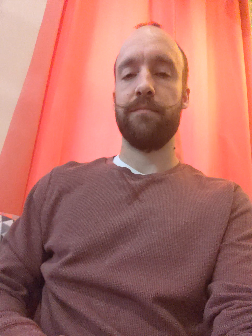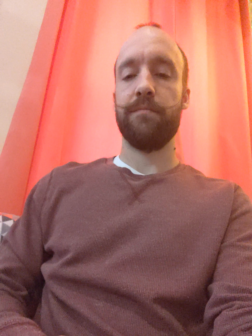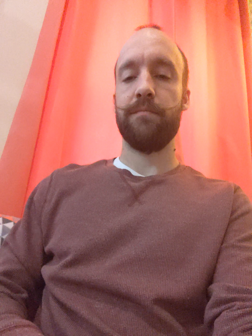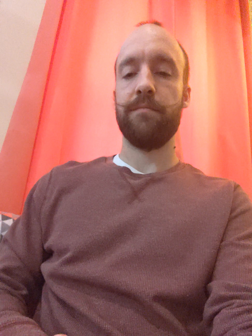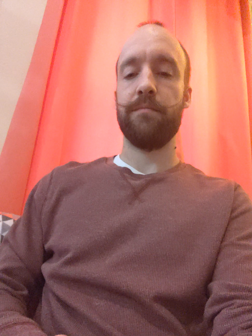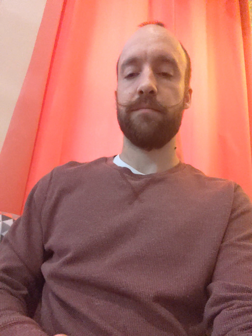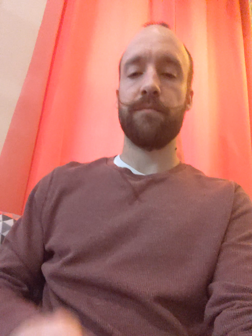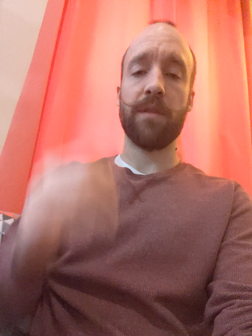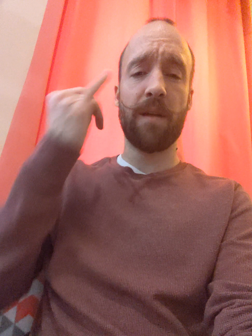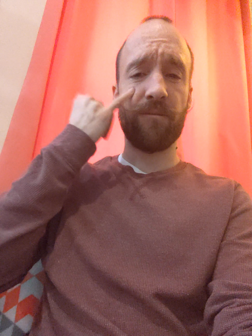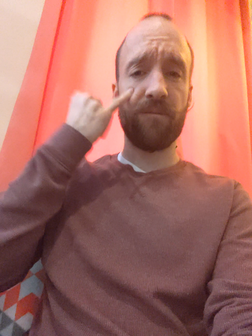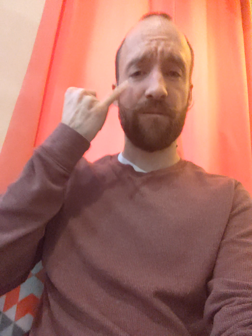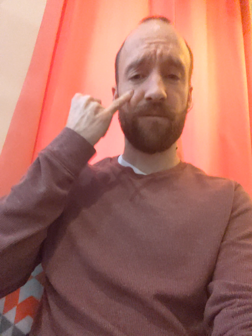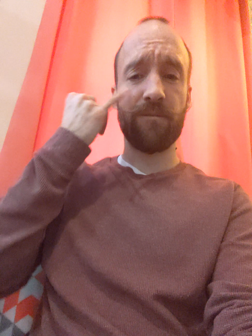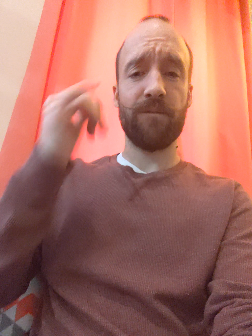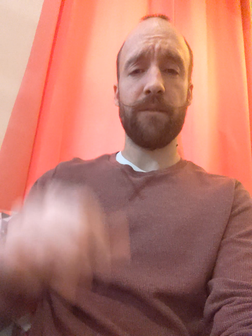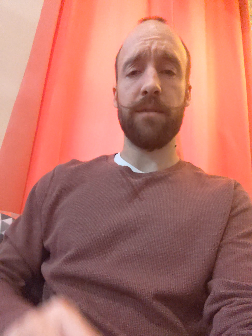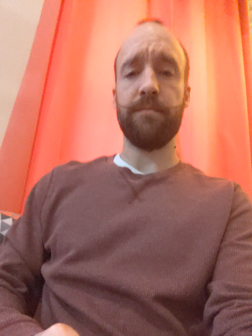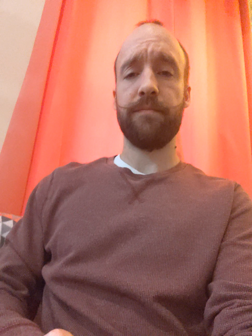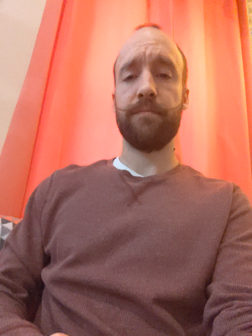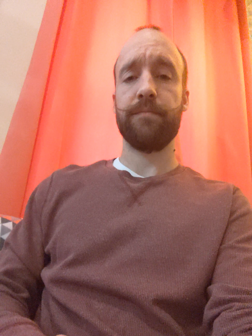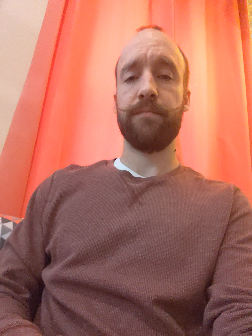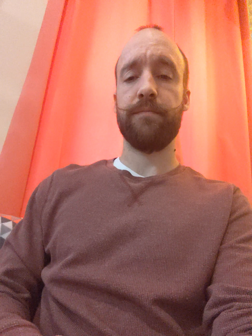if